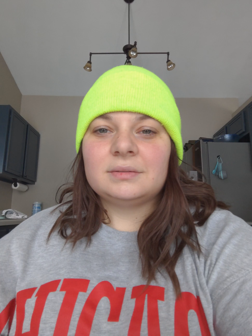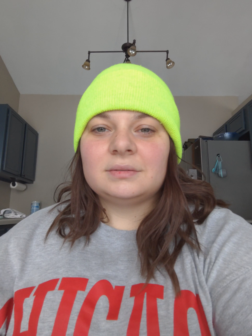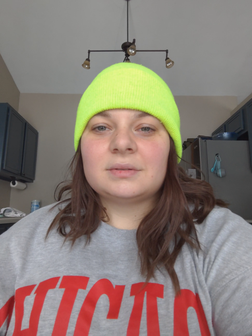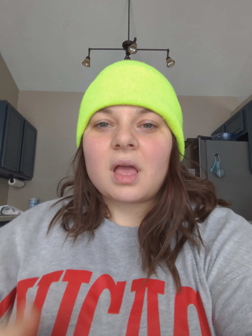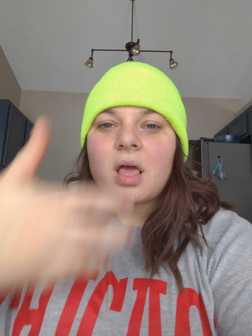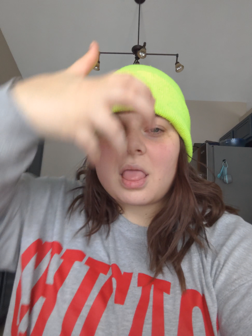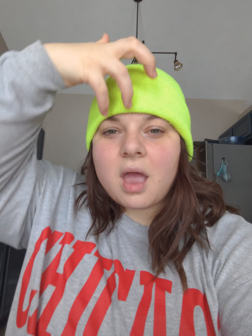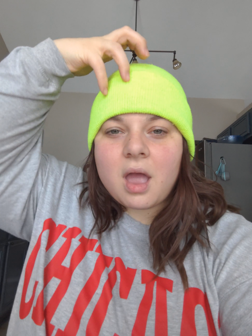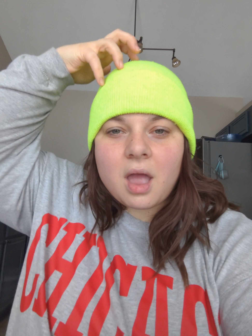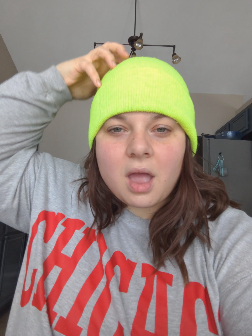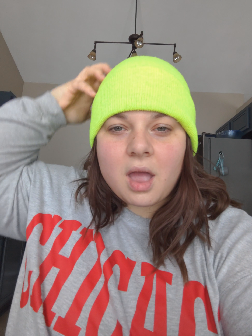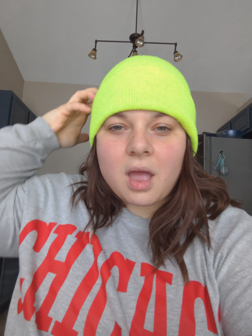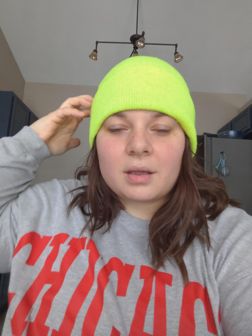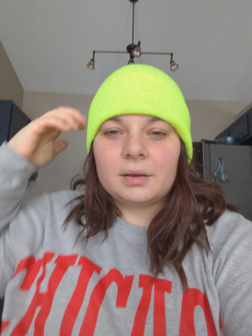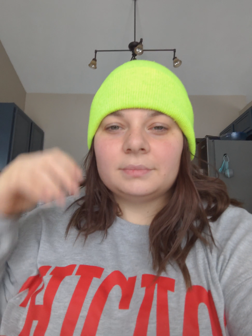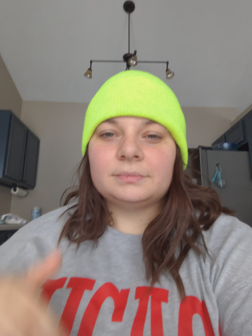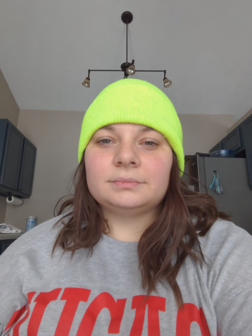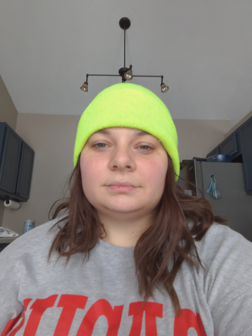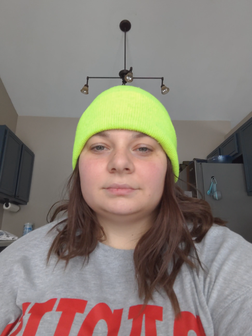lion